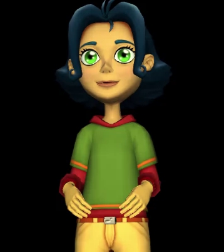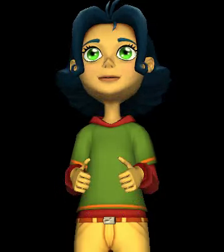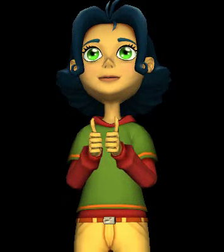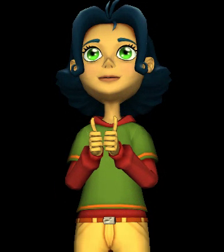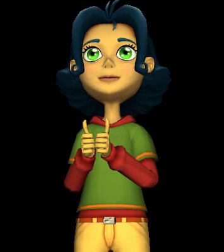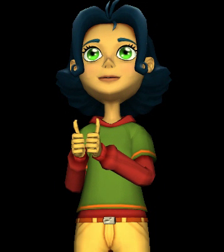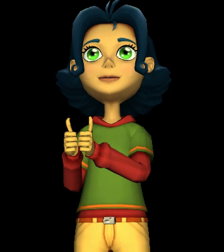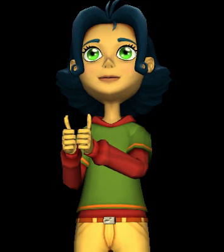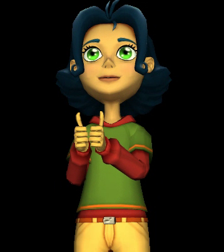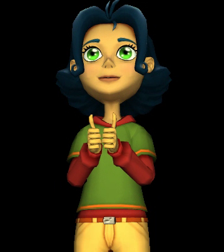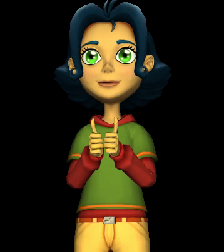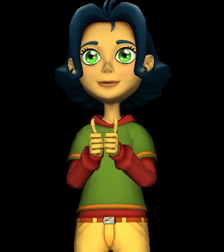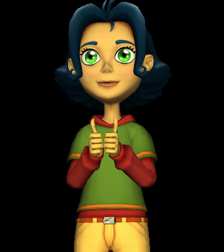معا